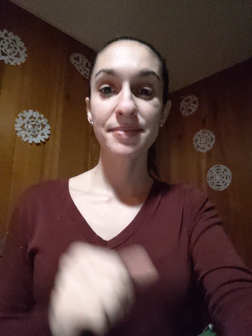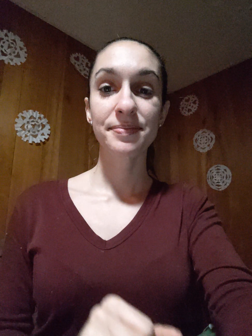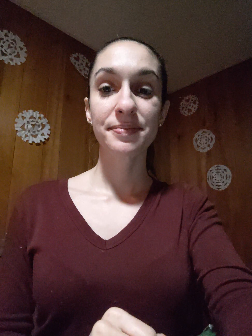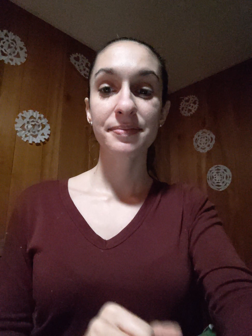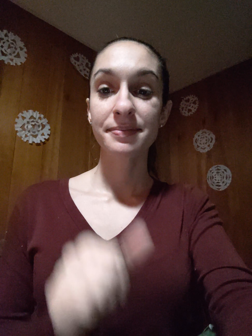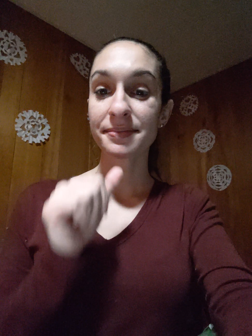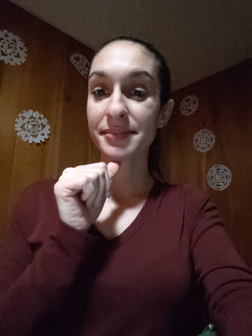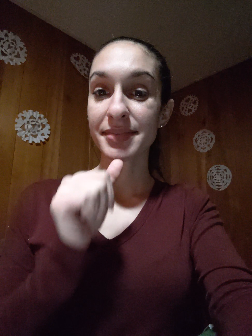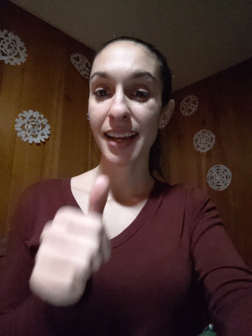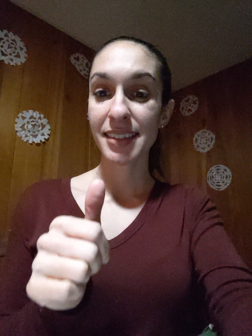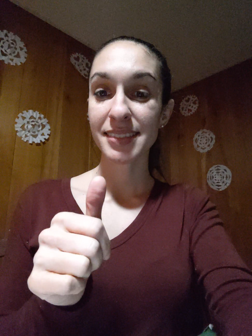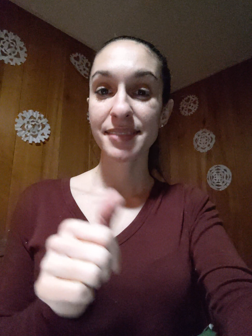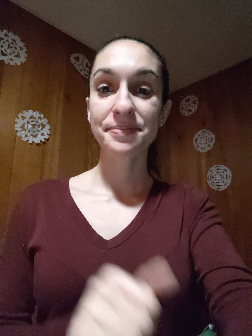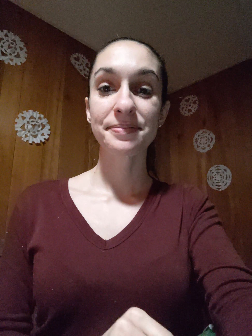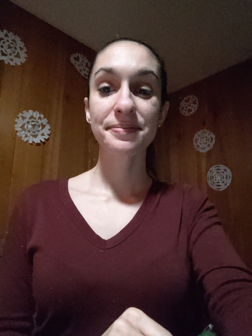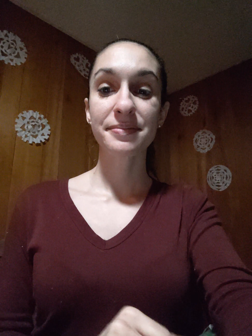not